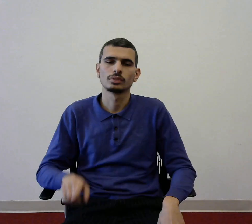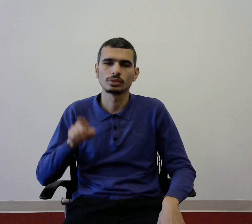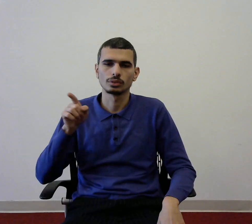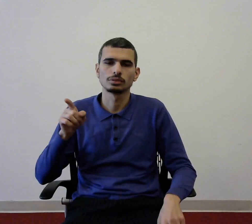O